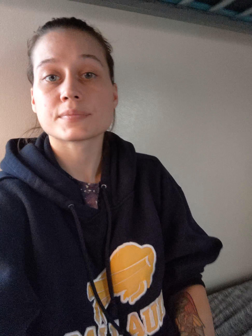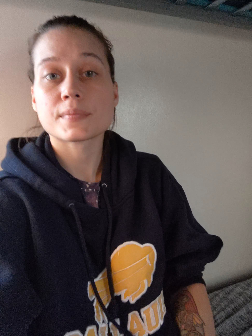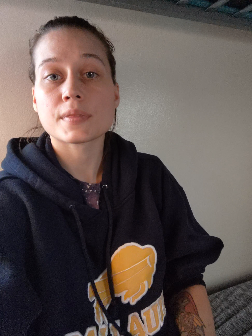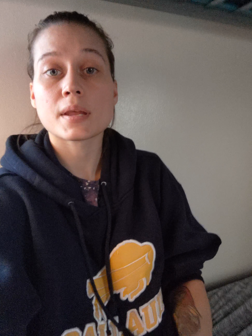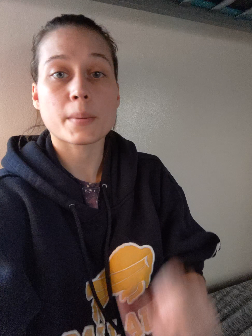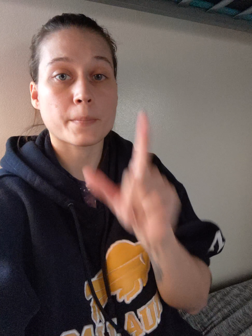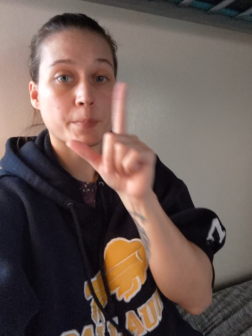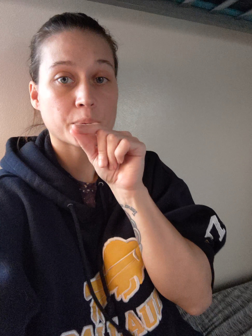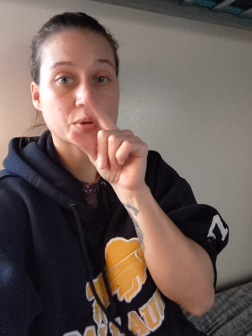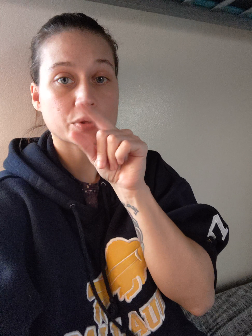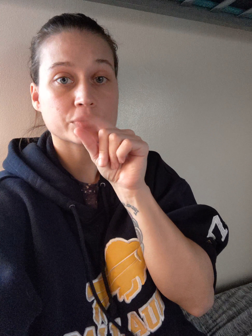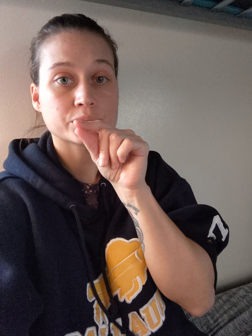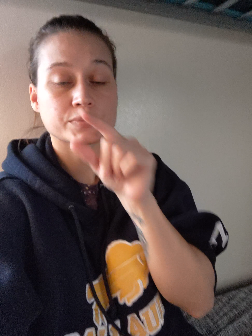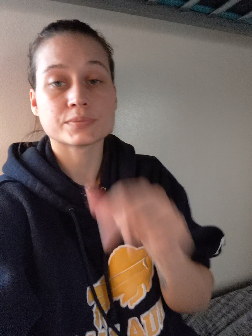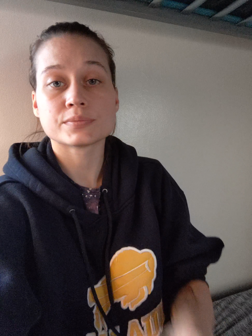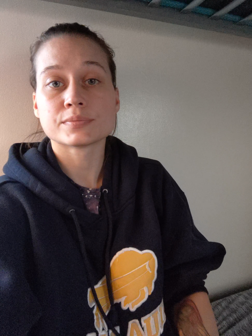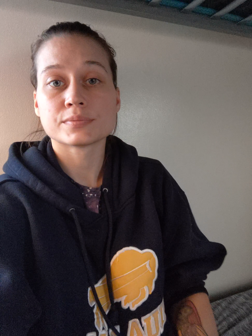bird